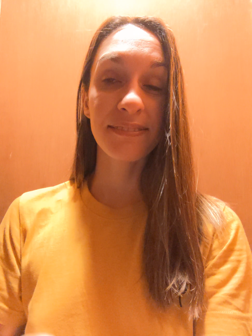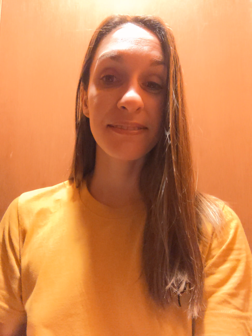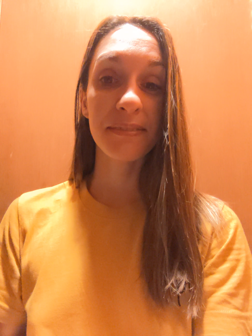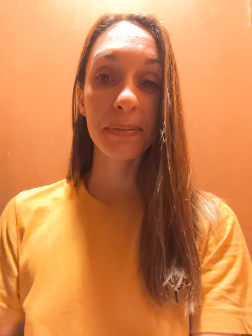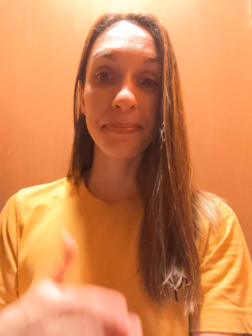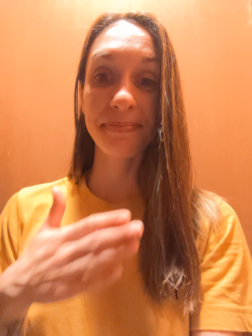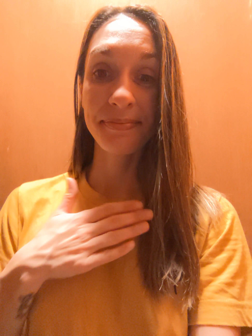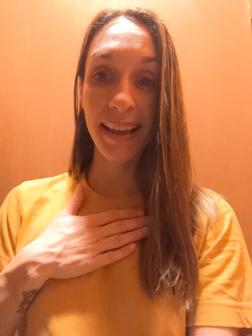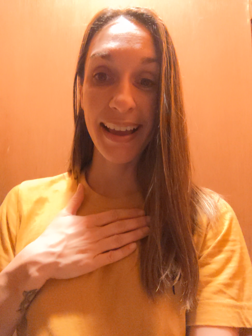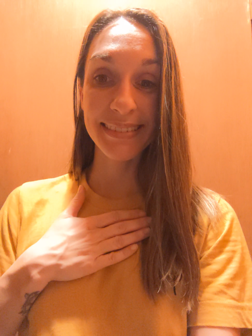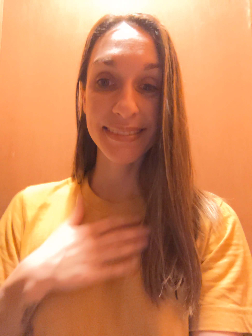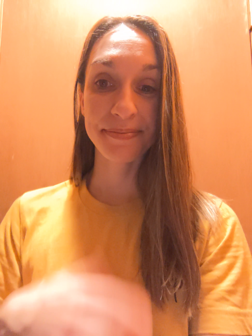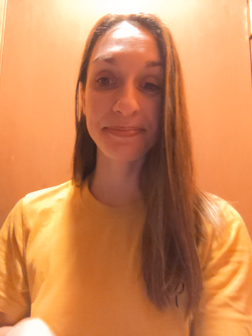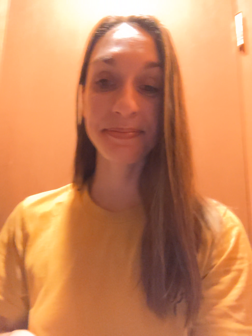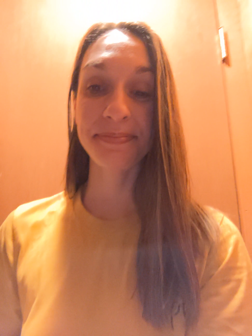my